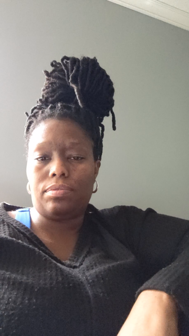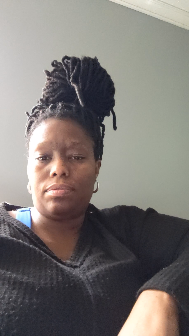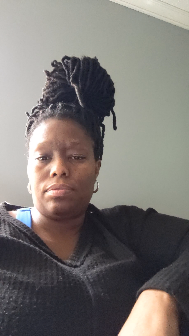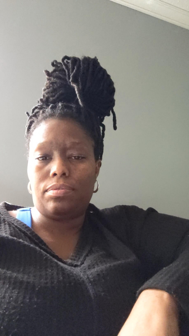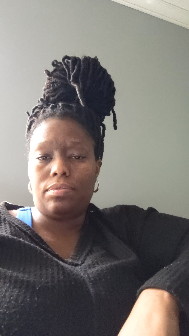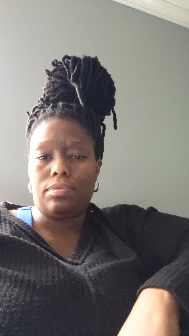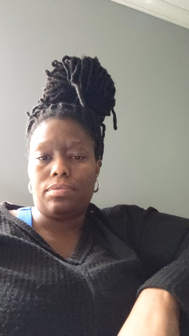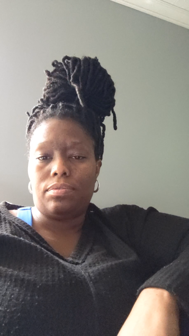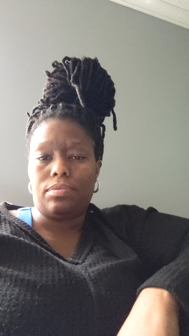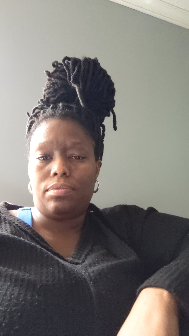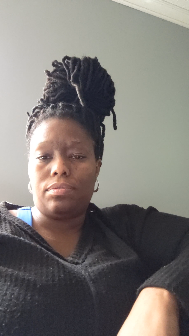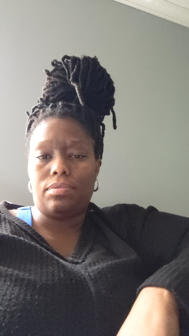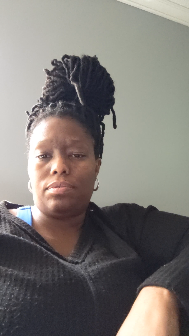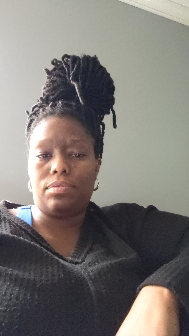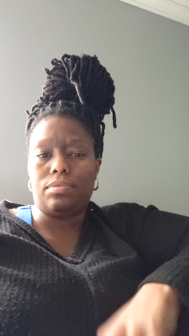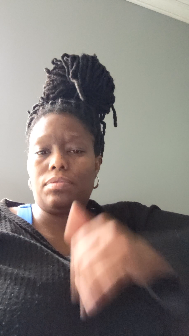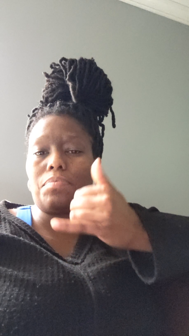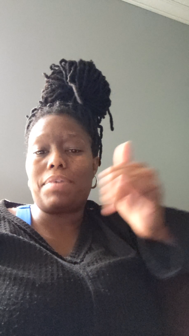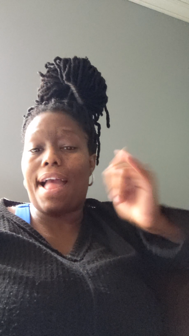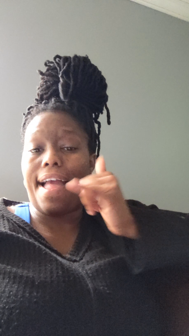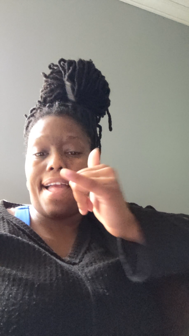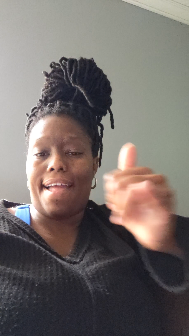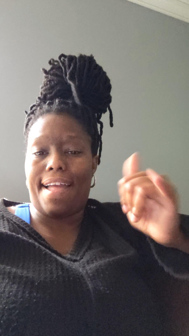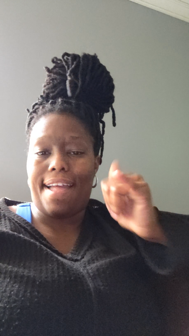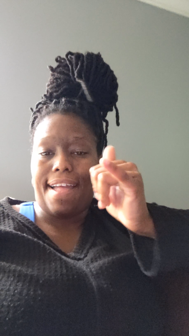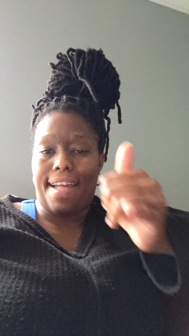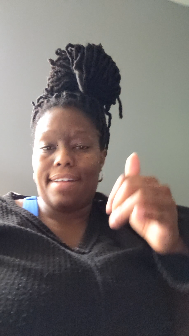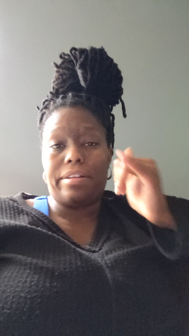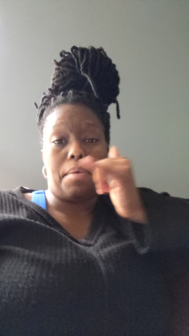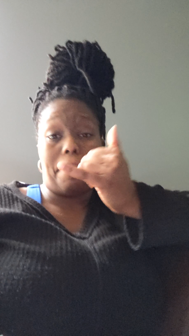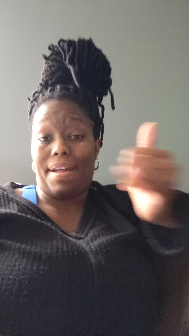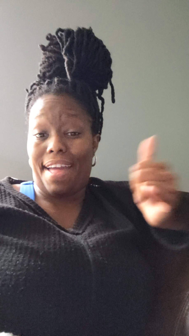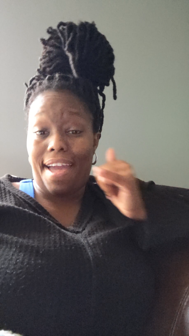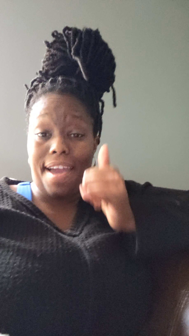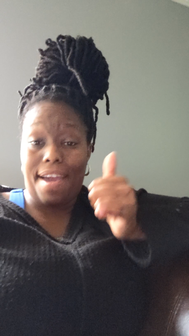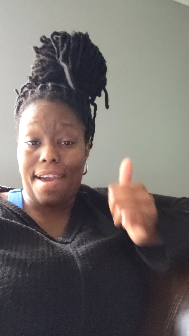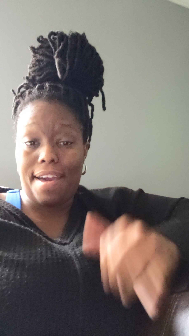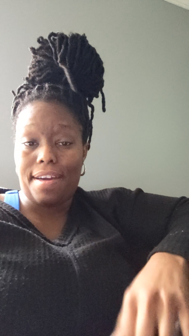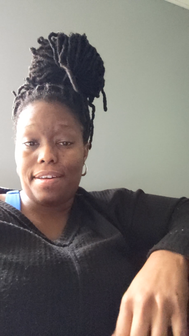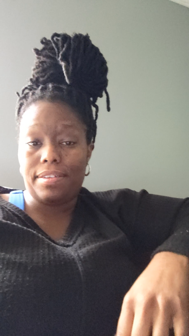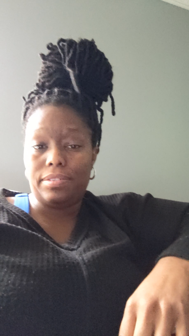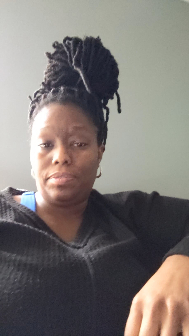play